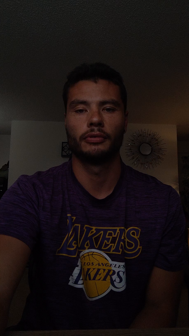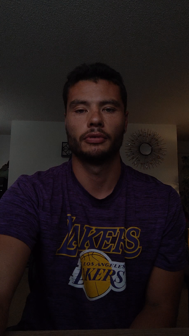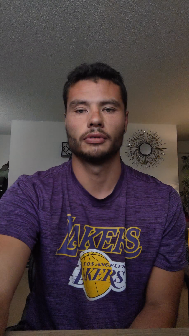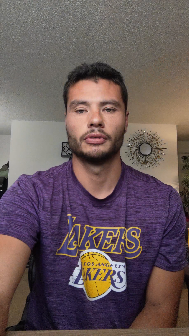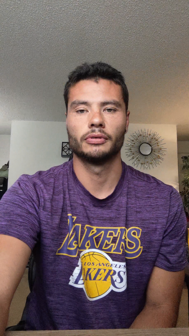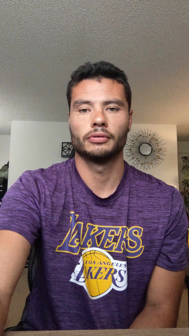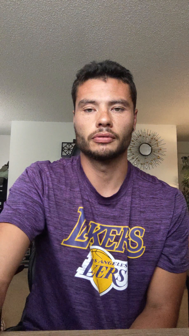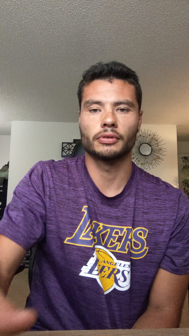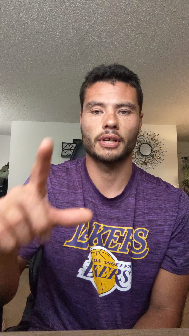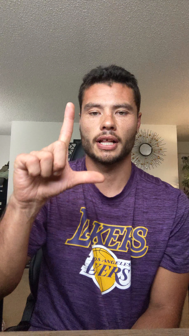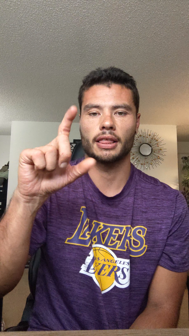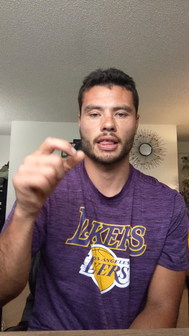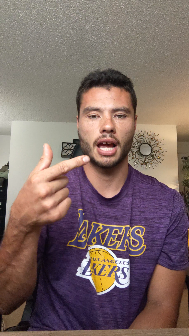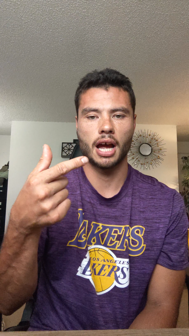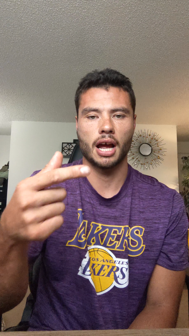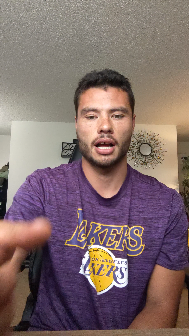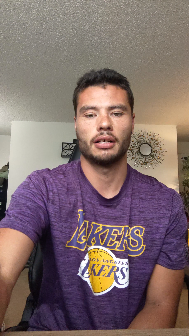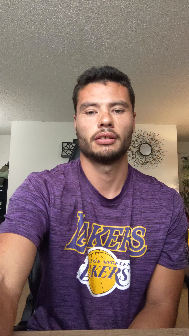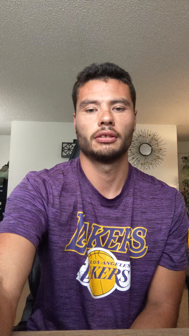leg